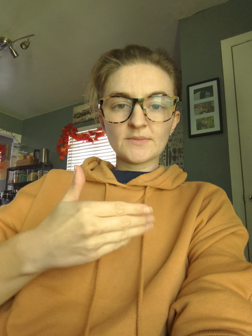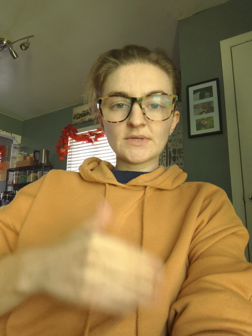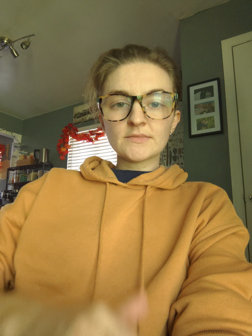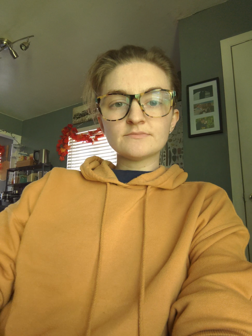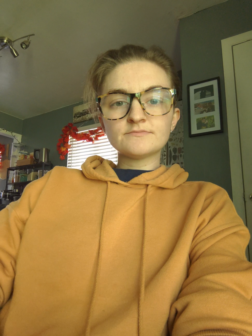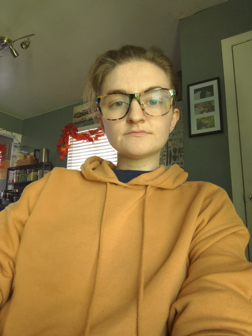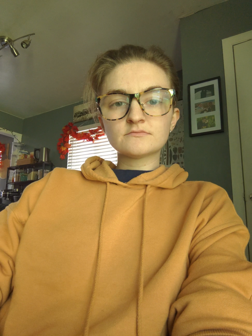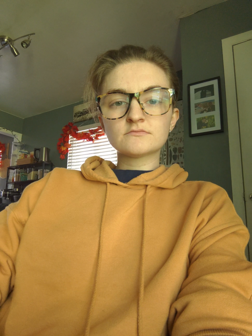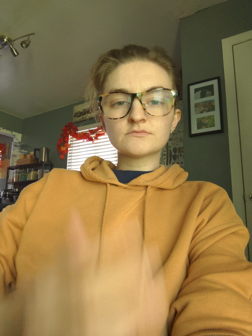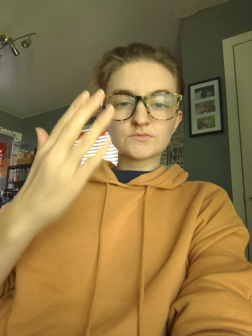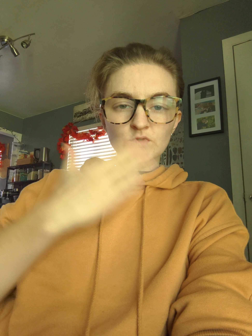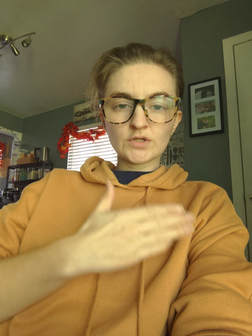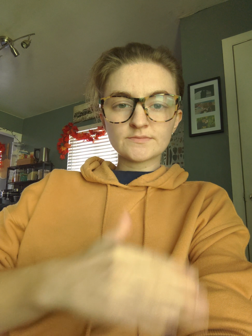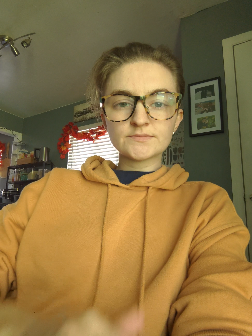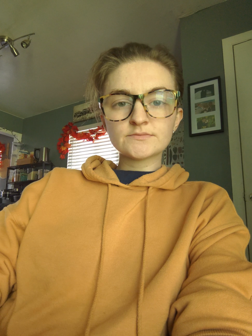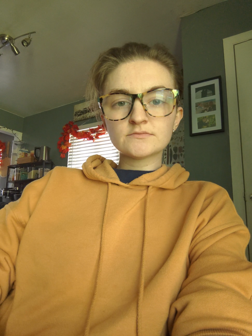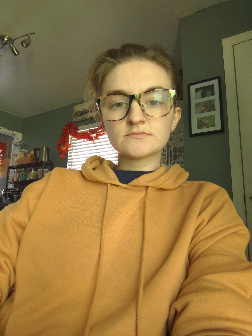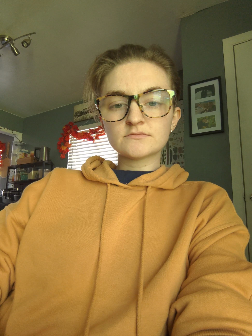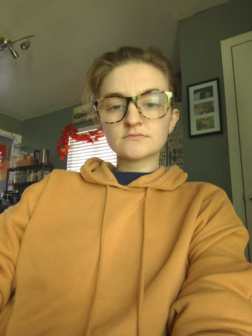dark